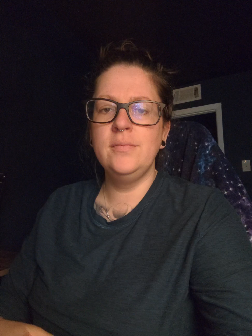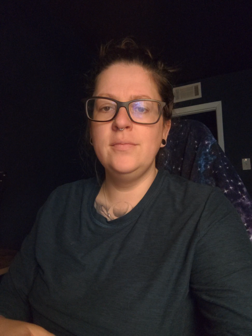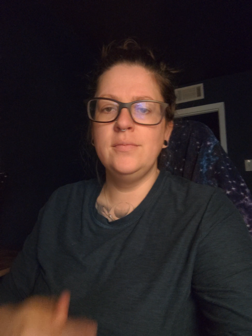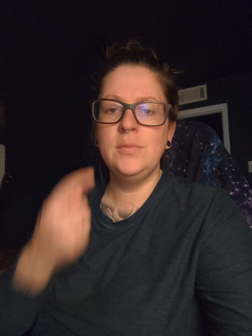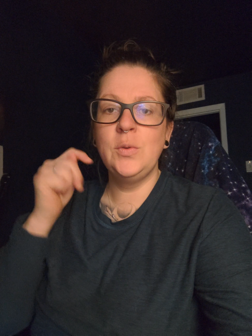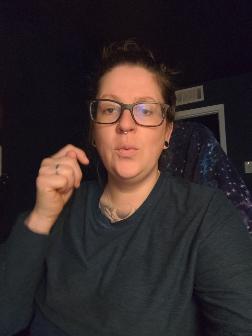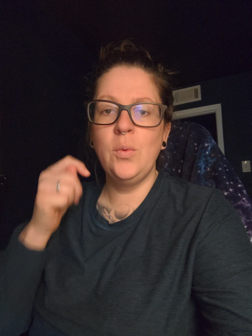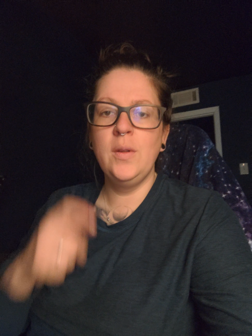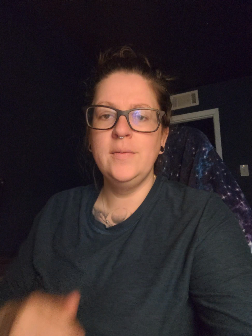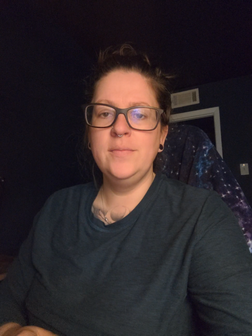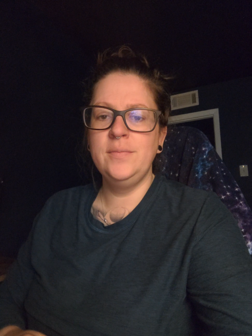toy